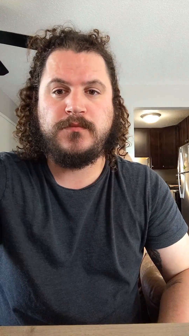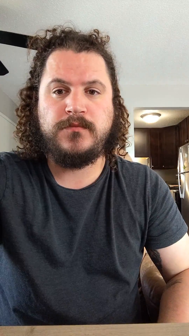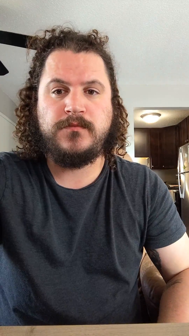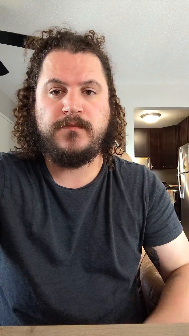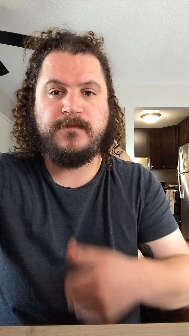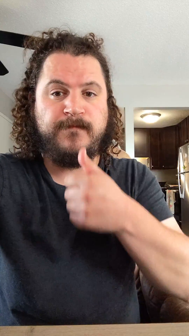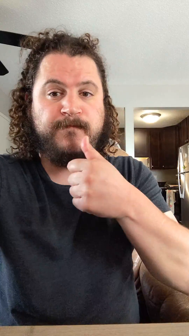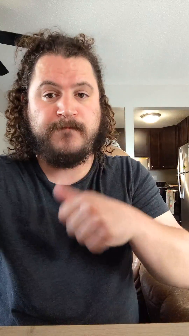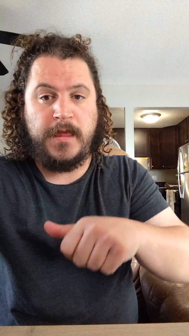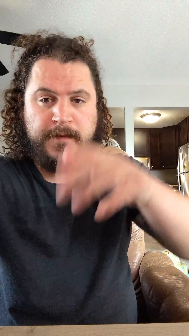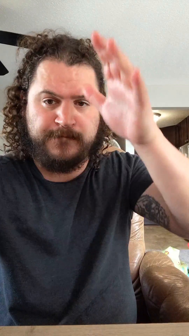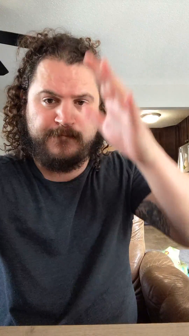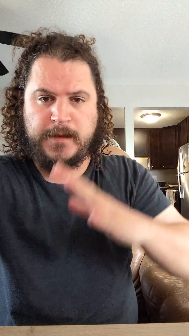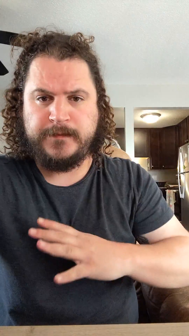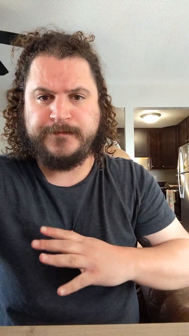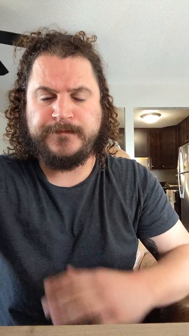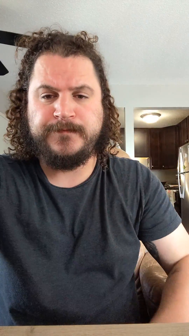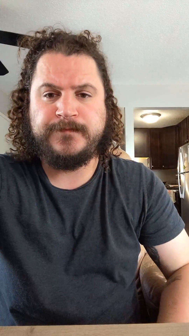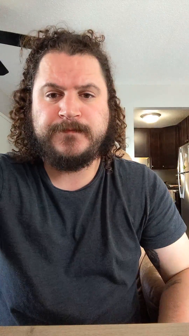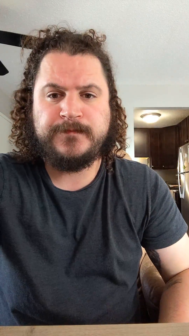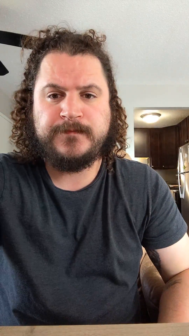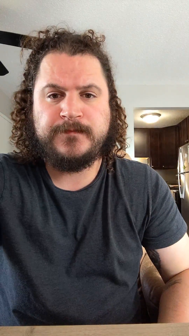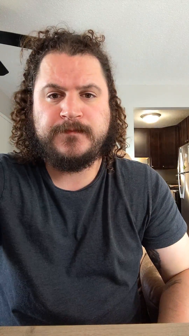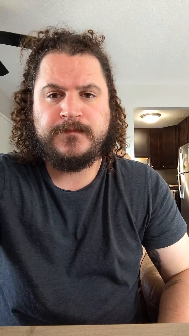mailman